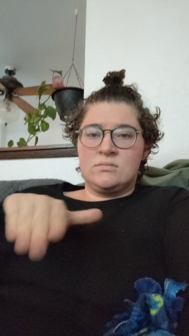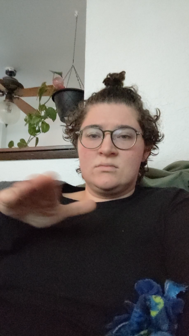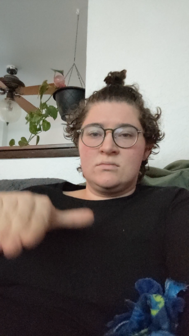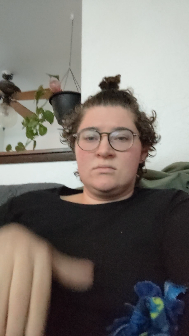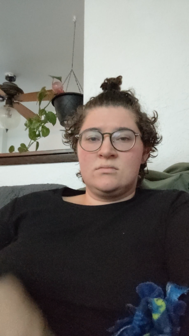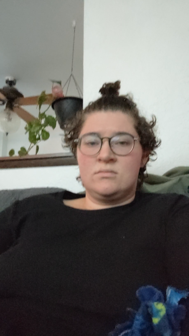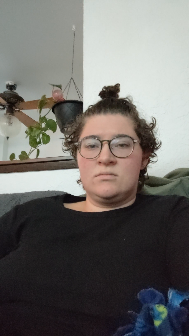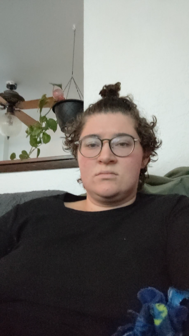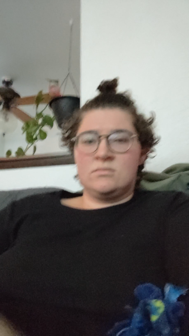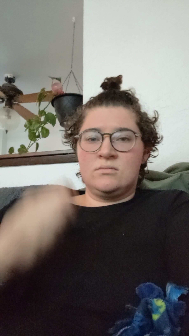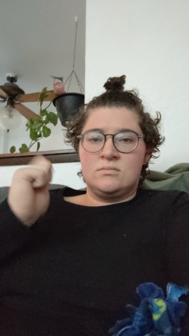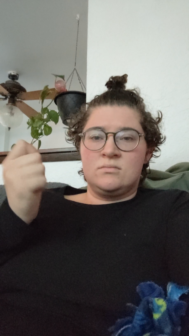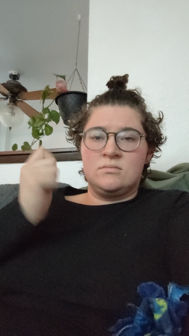bat